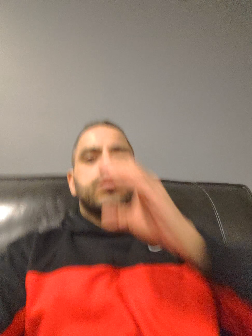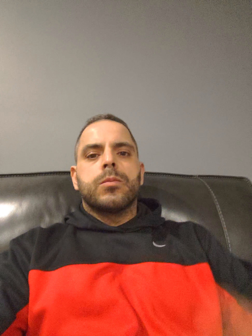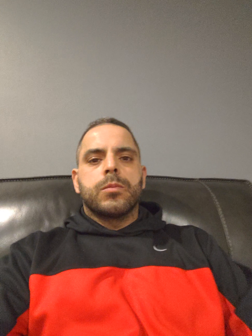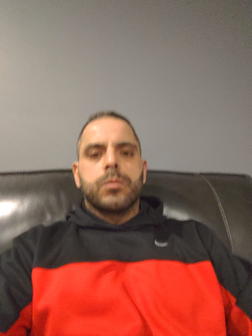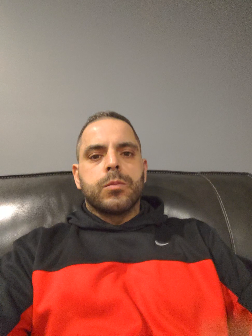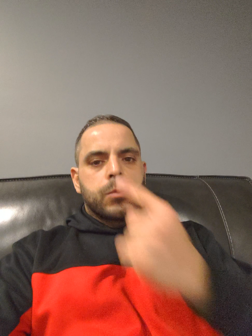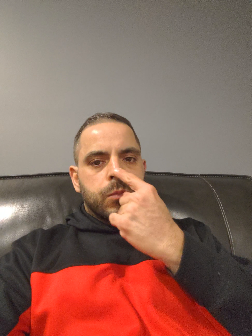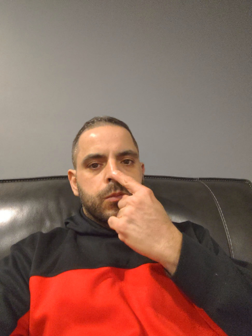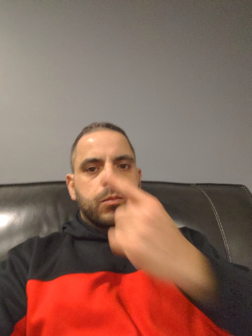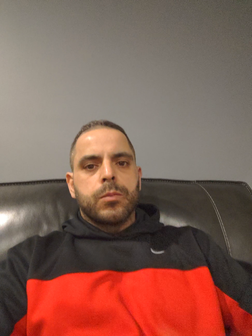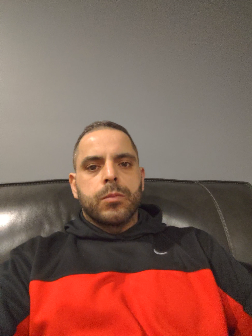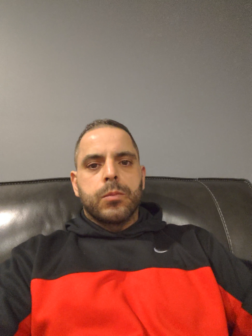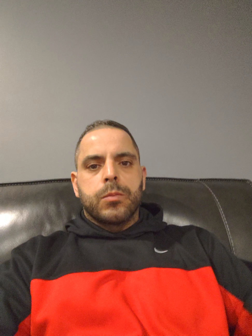nose